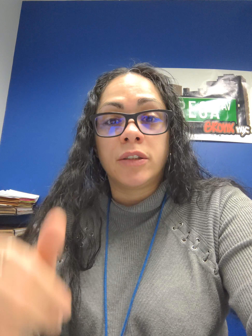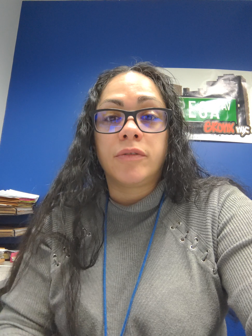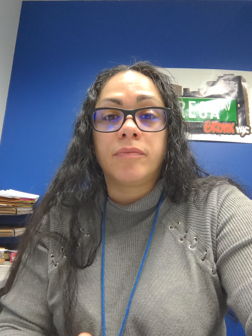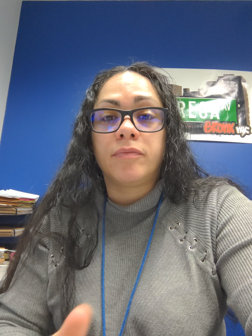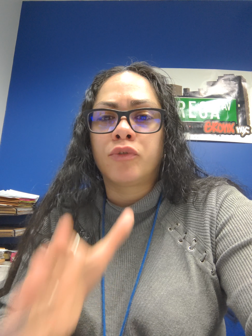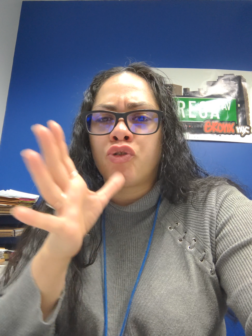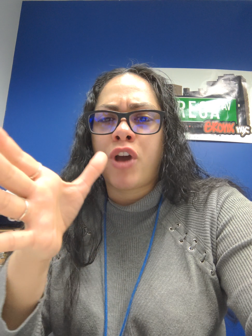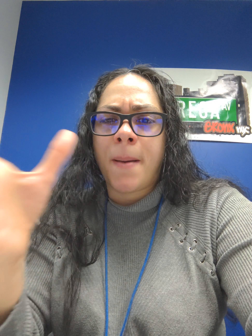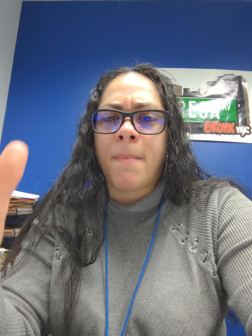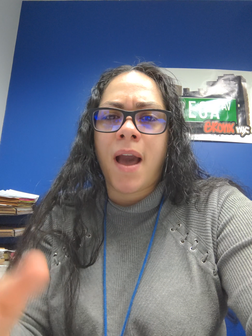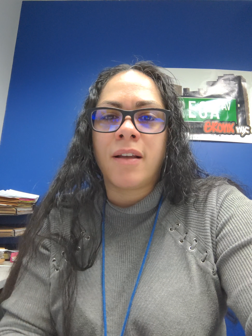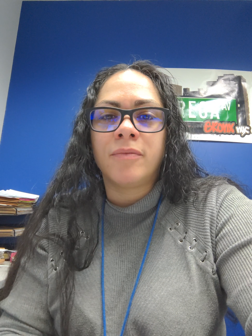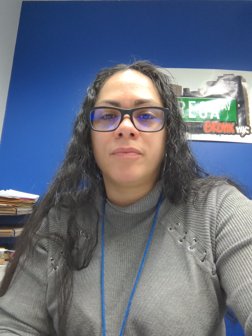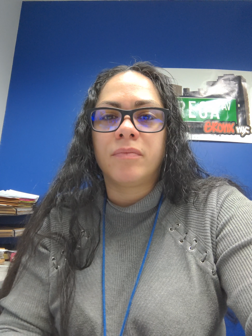grandma